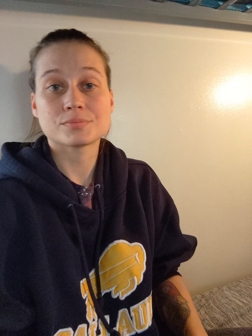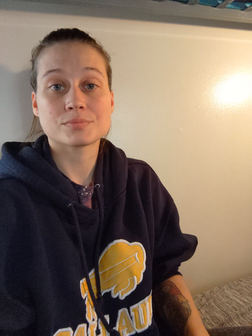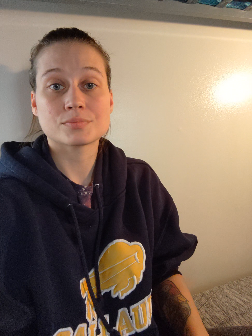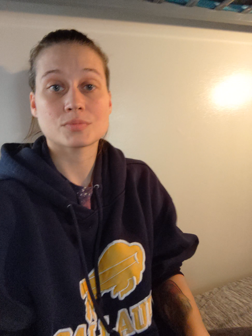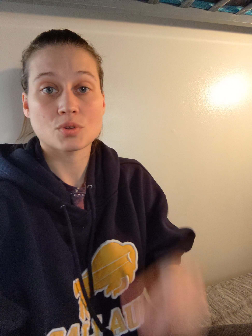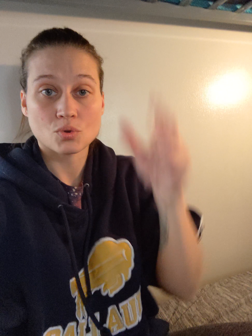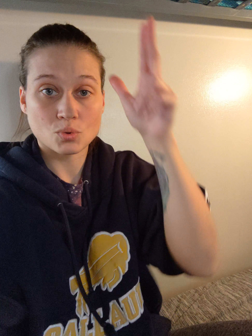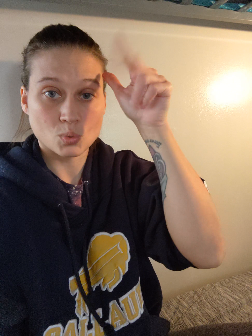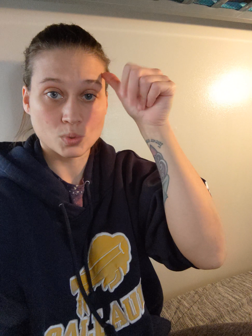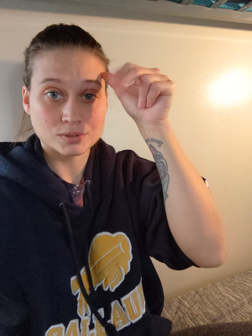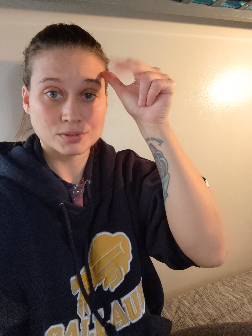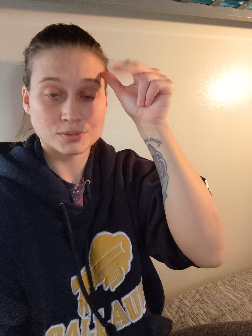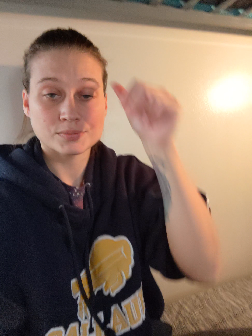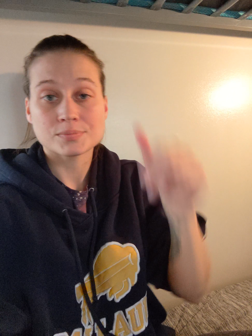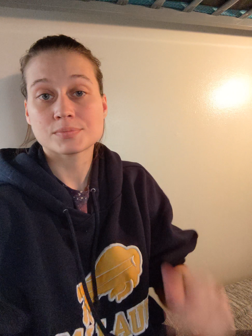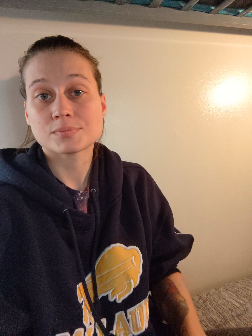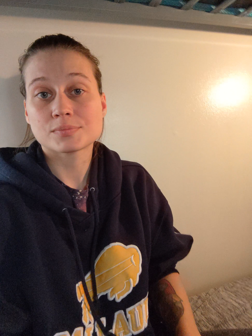horse